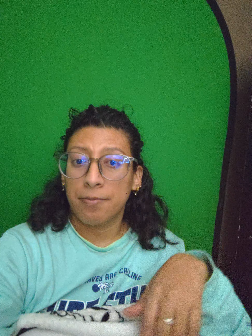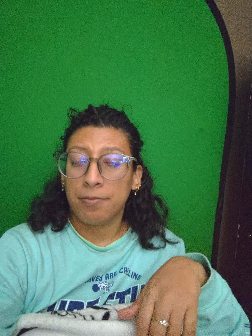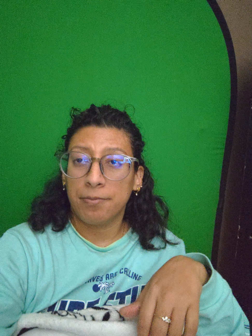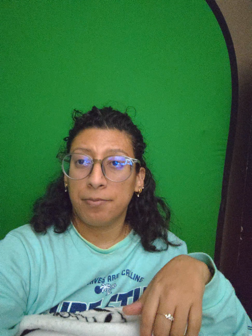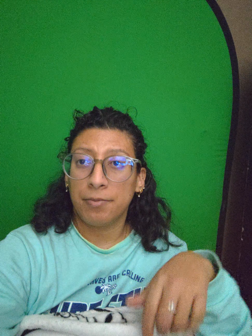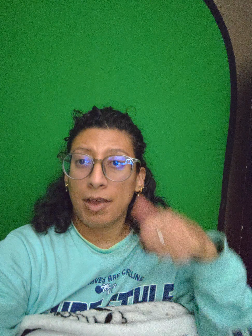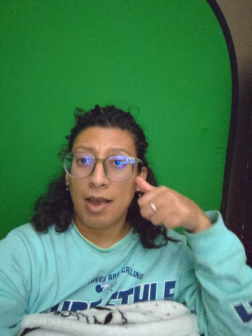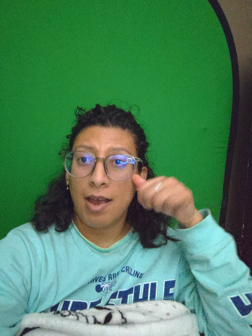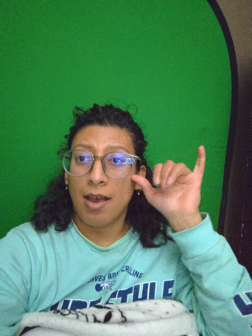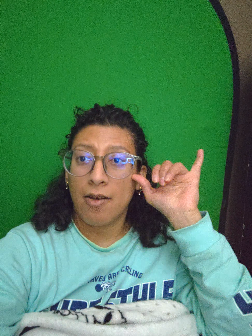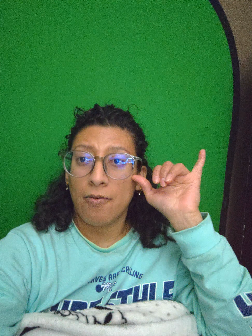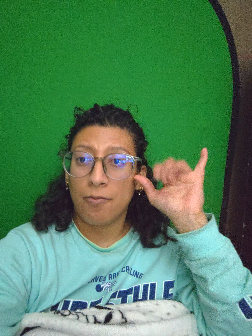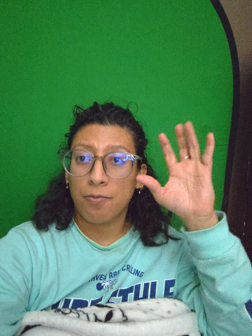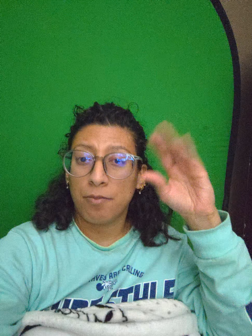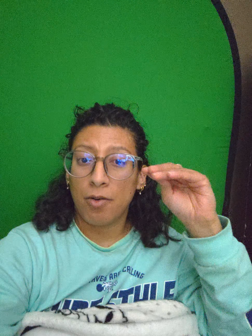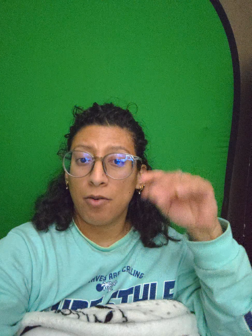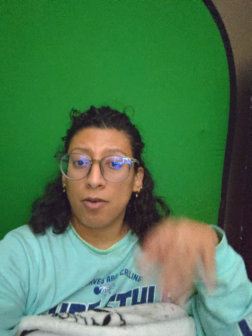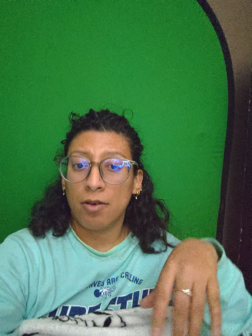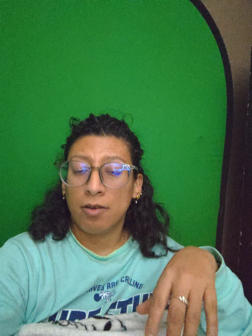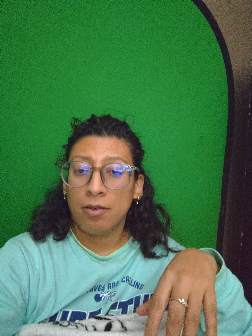cowboy